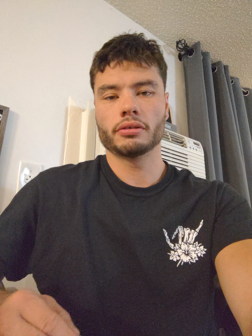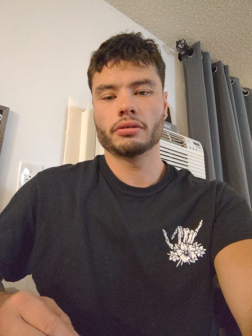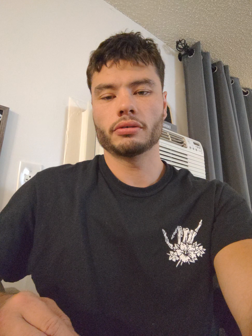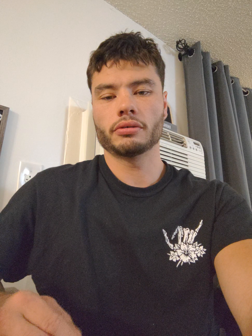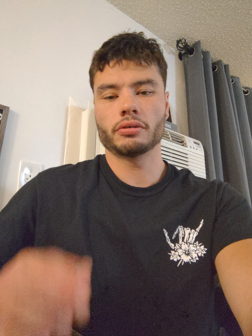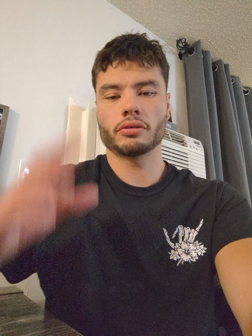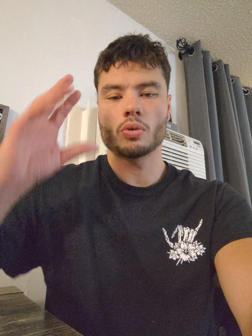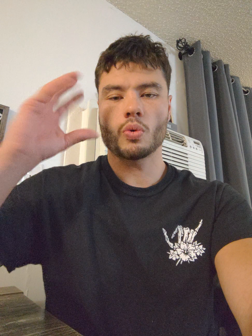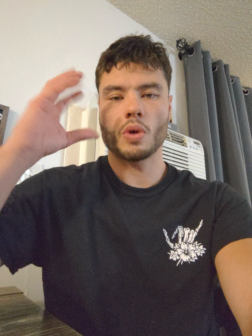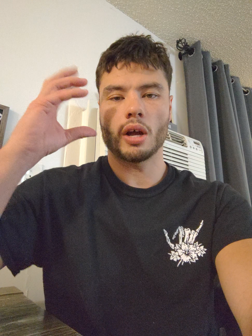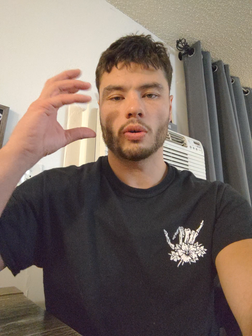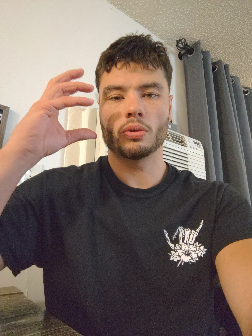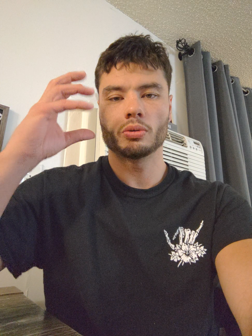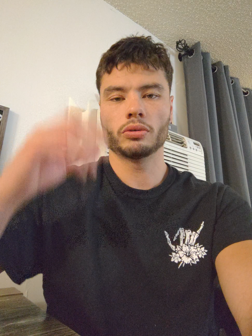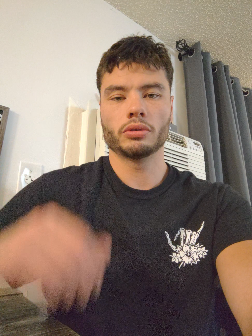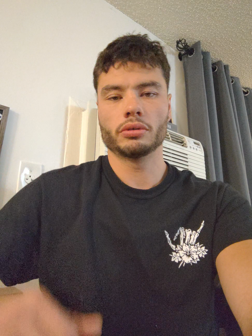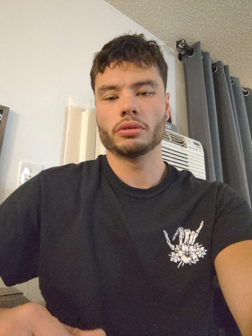radio